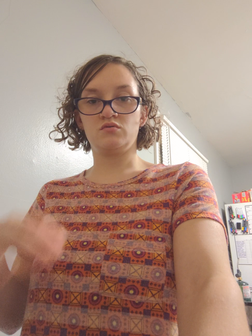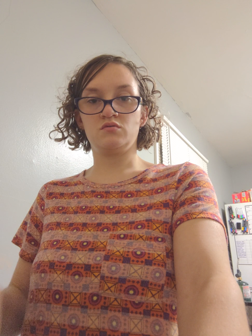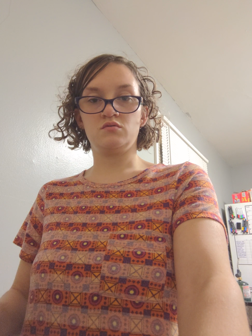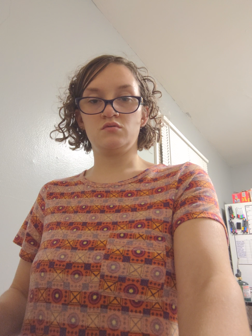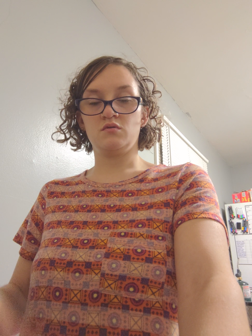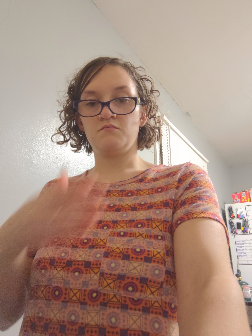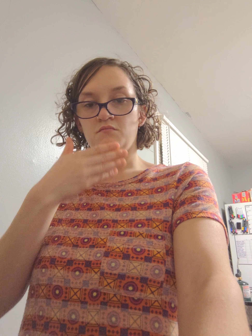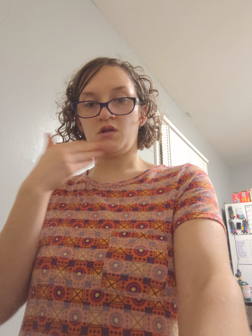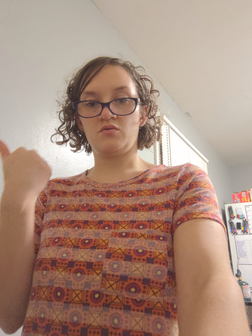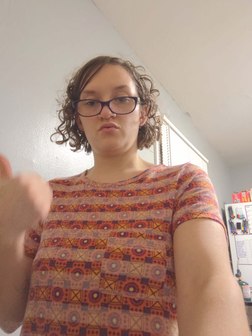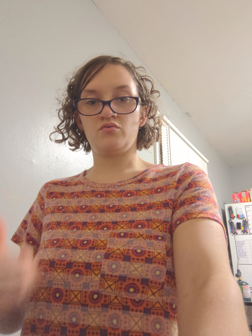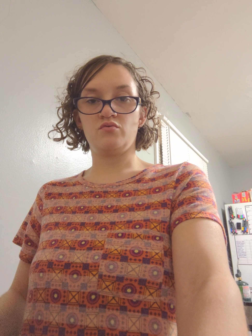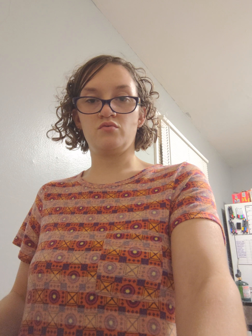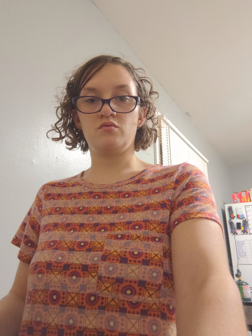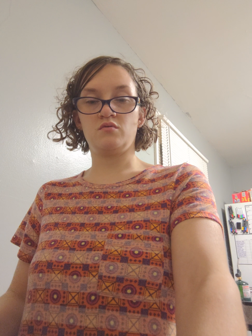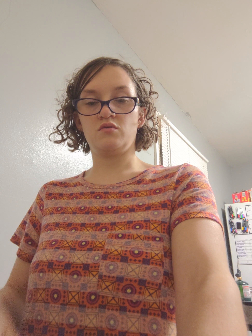better